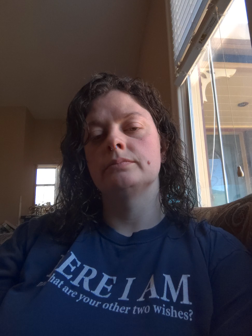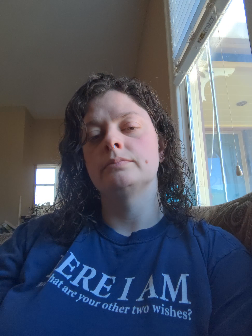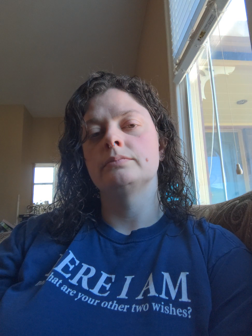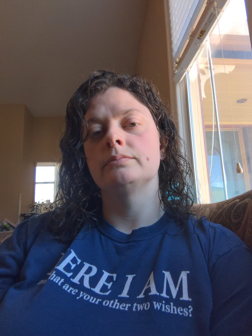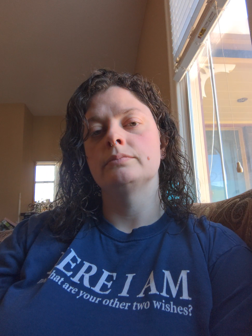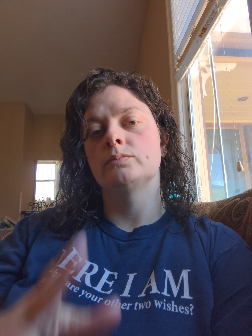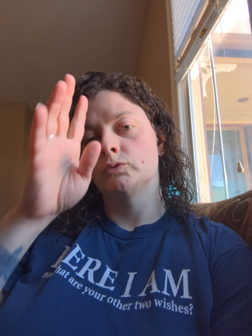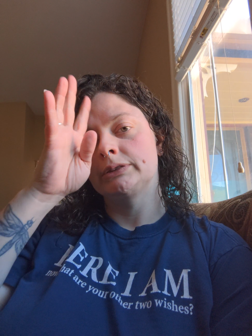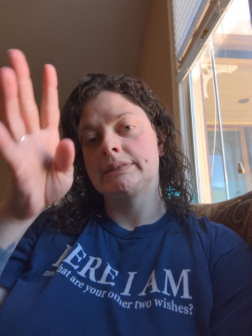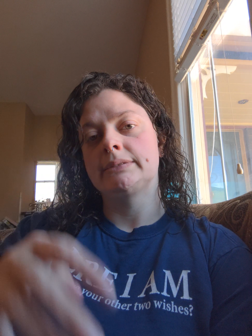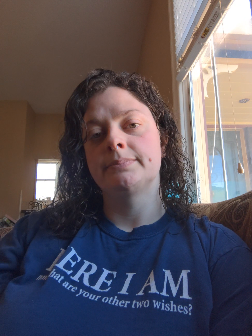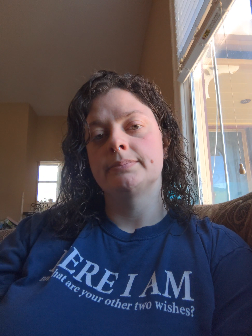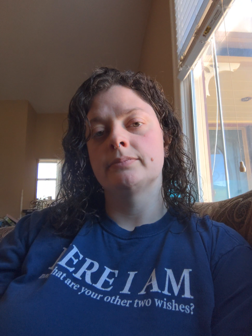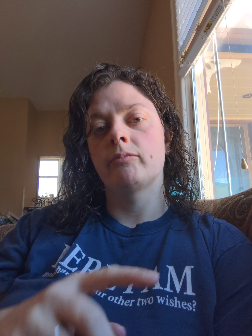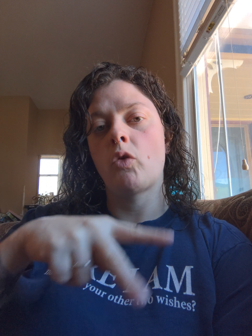pretend